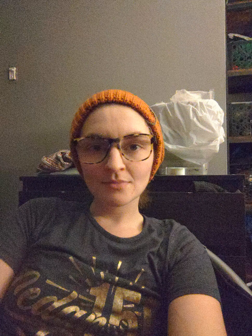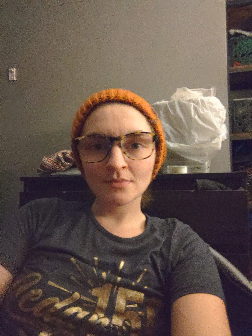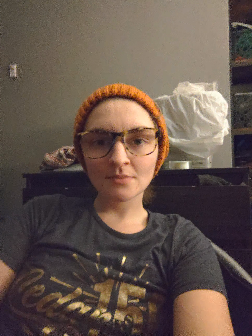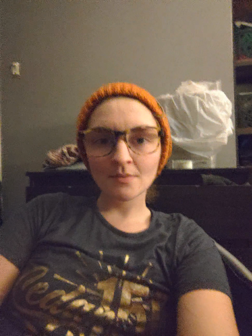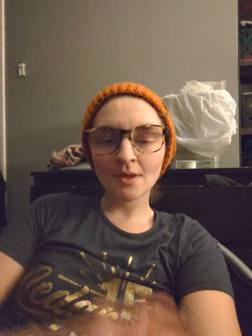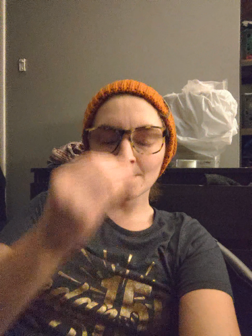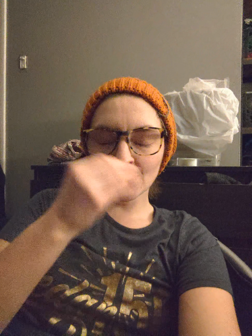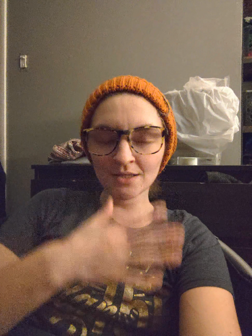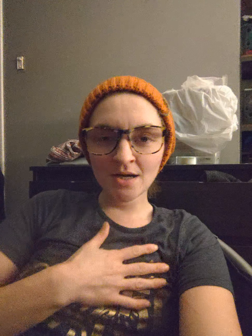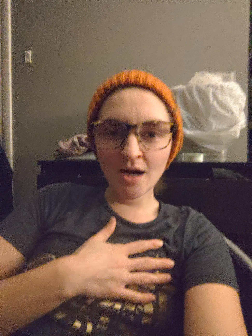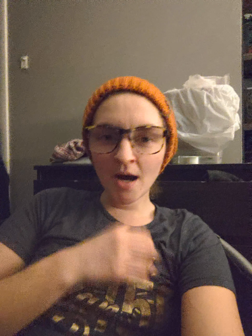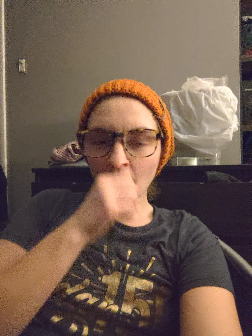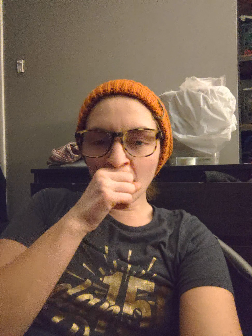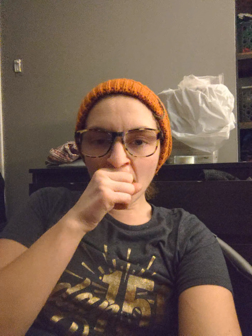pajamas